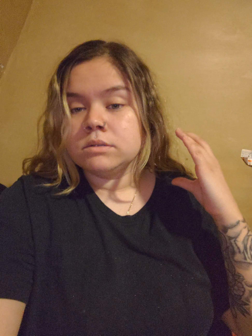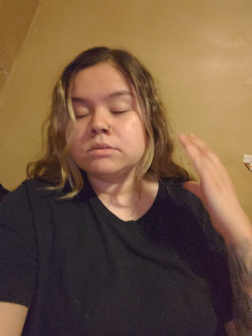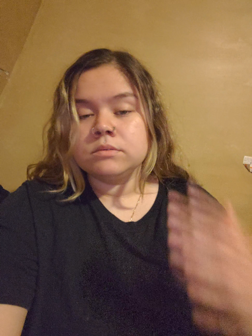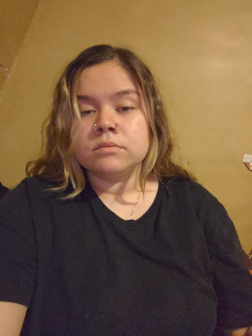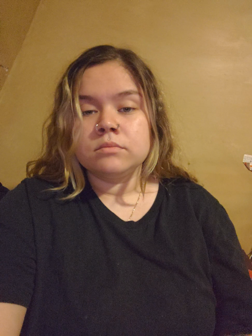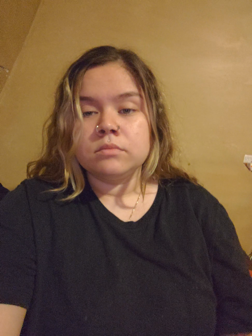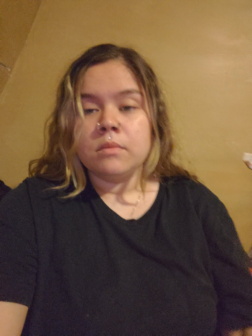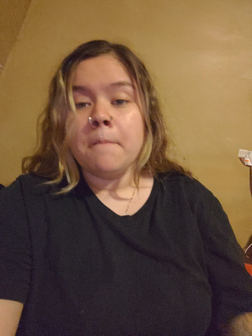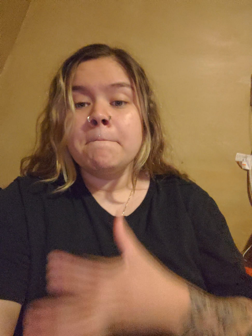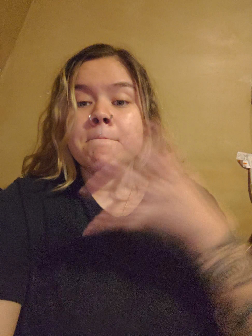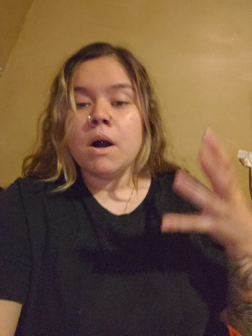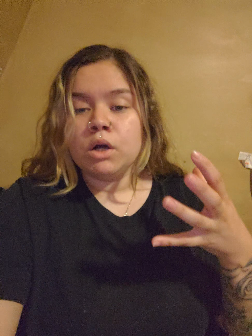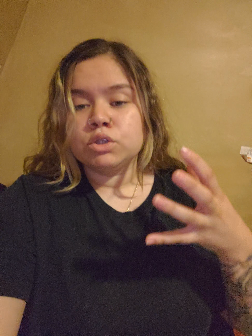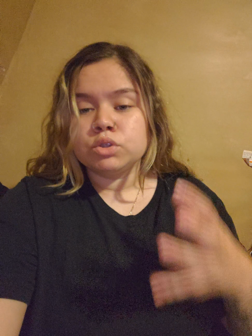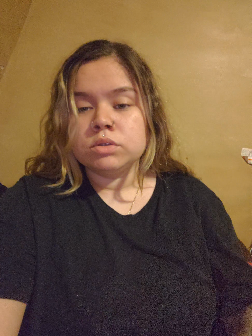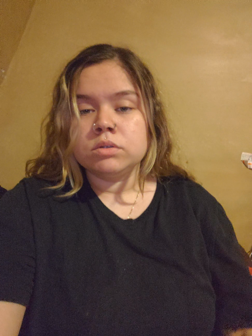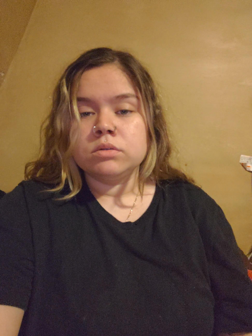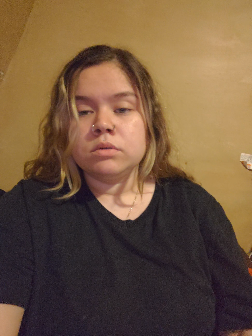much